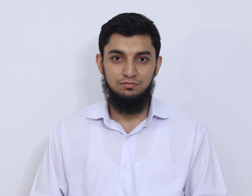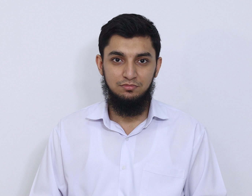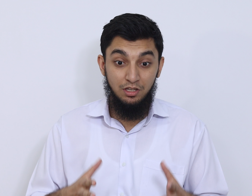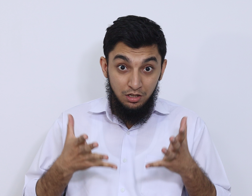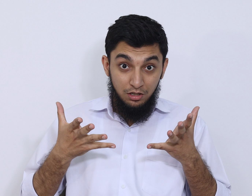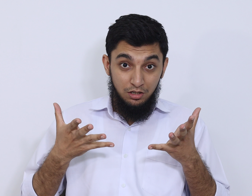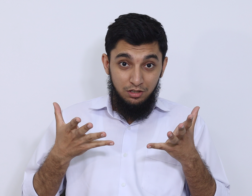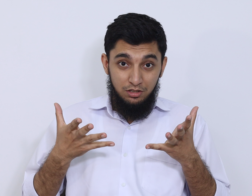surprise